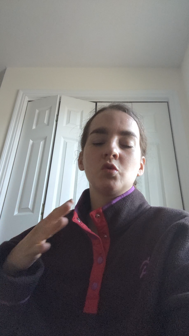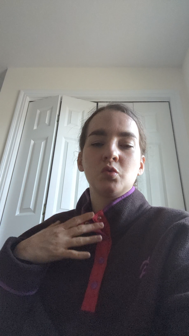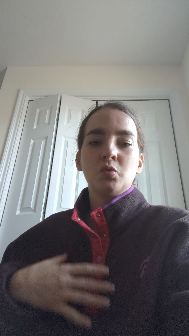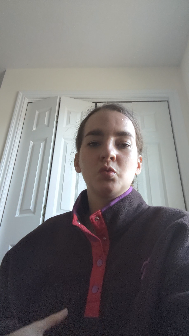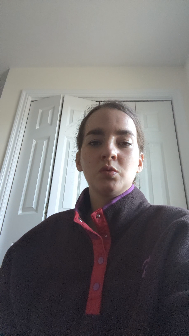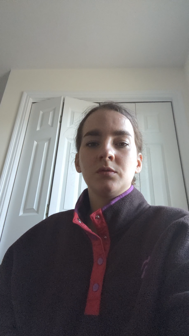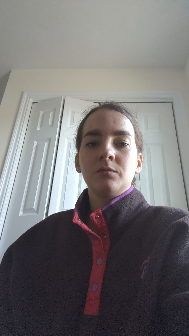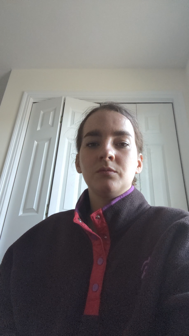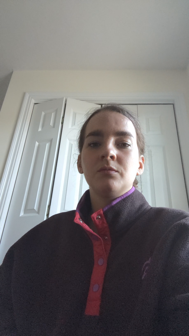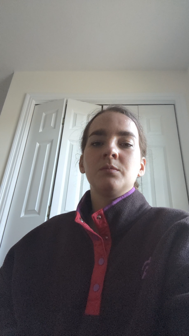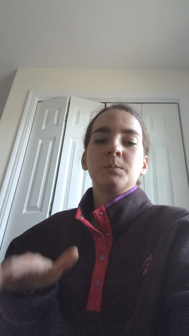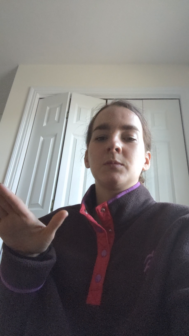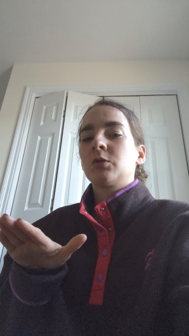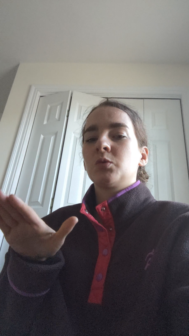penguin